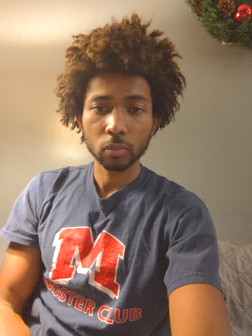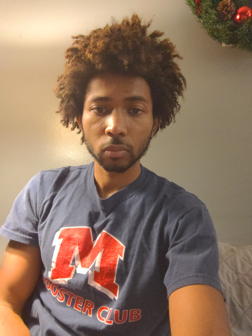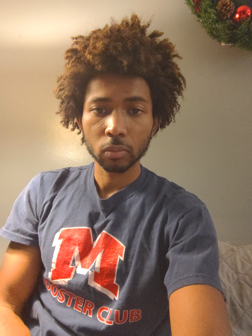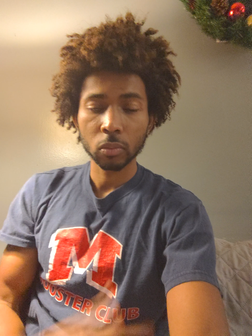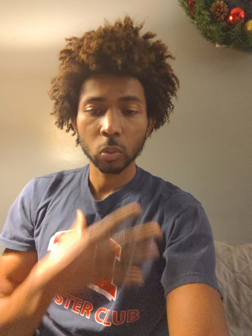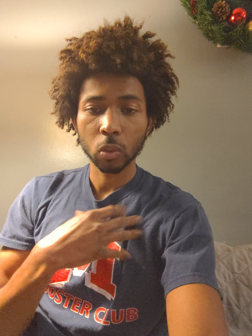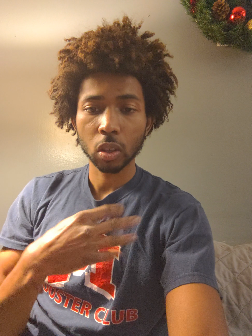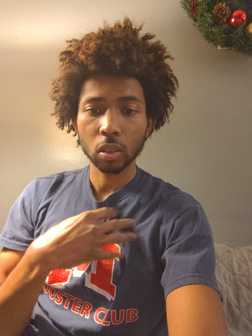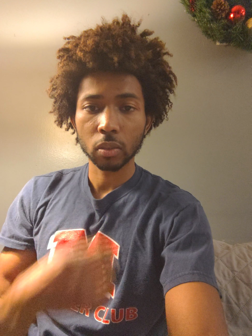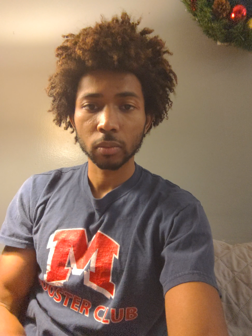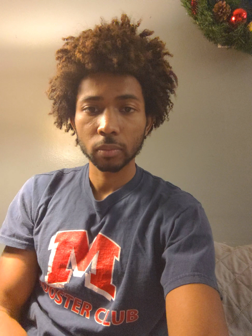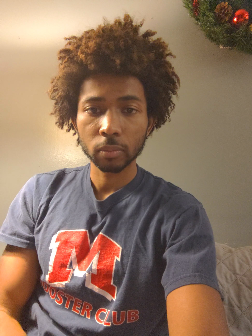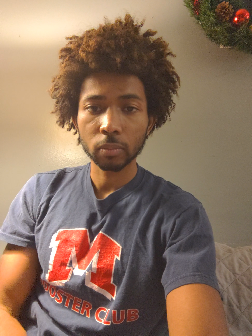white